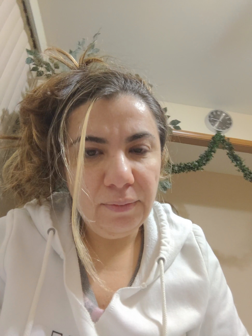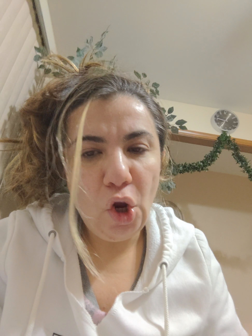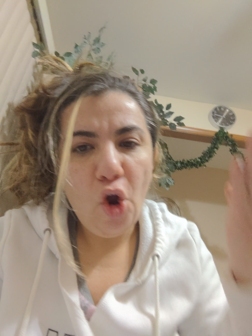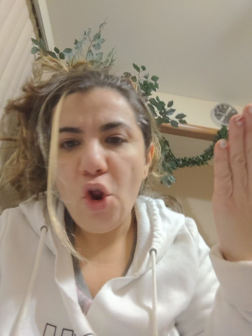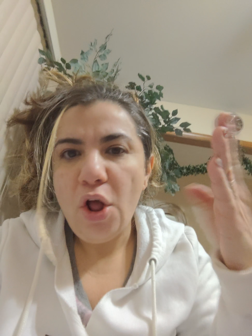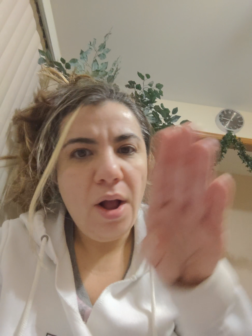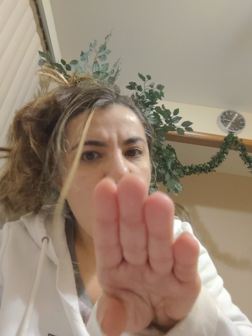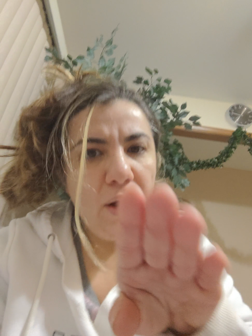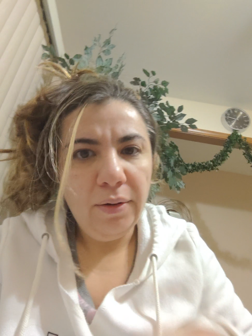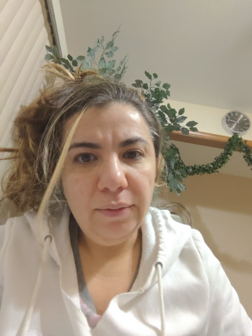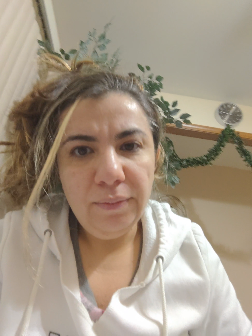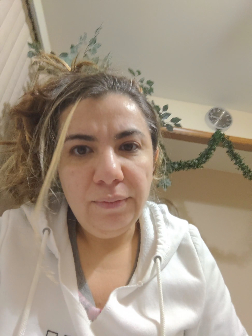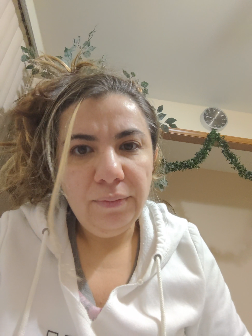close